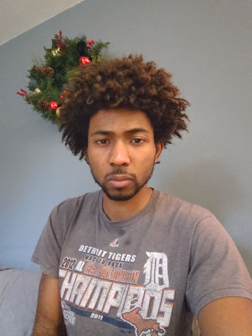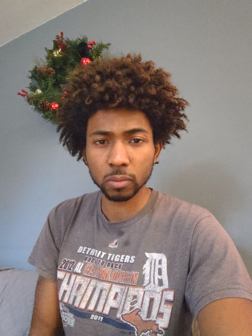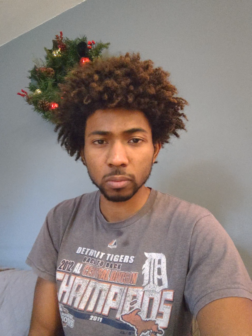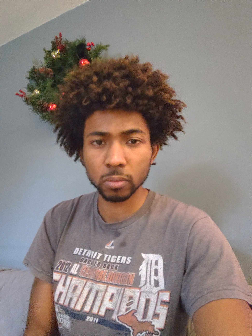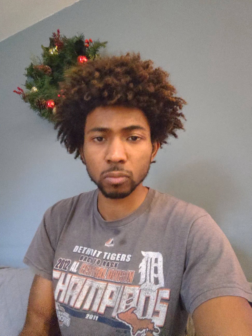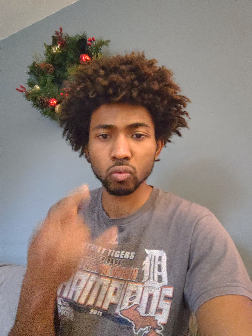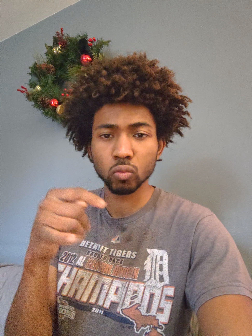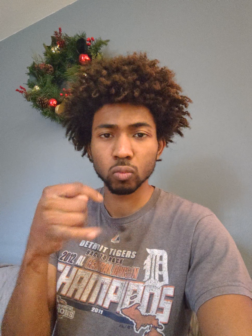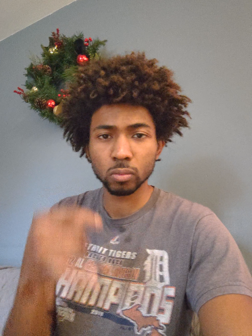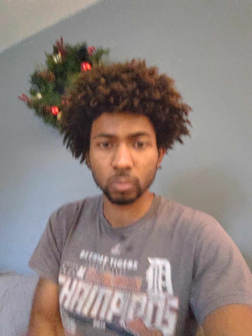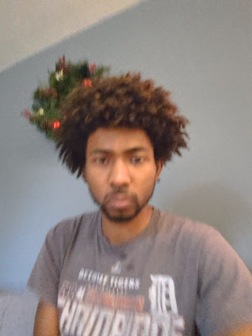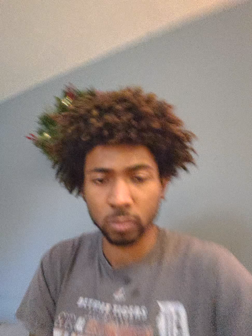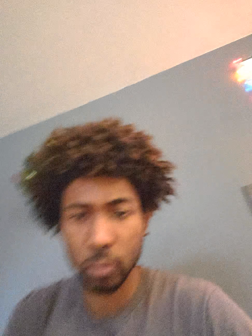toy